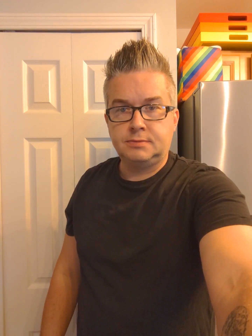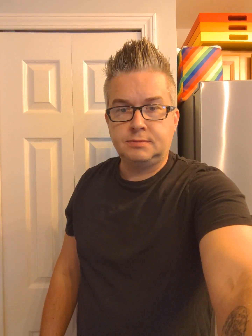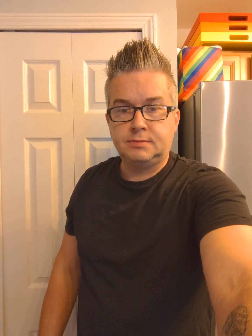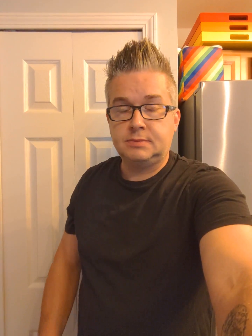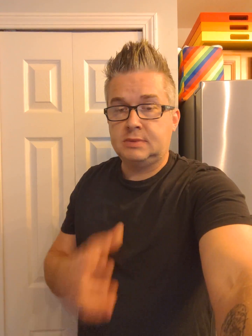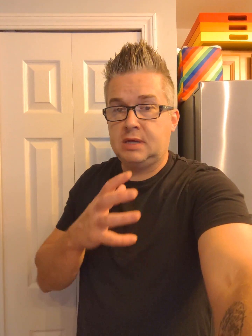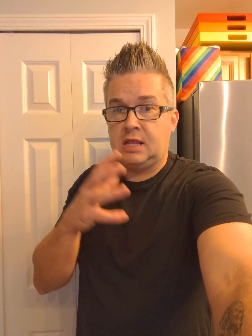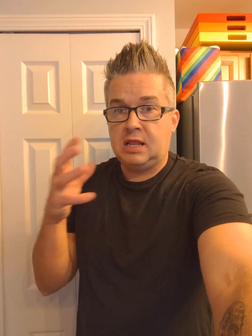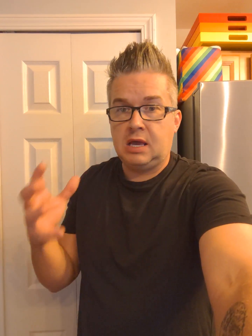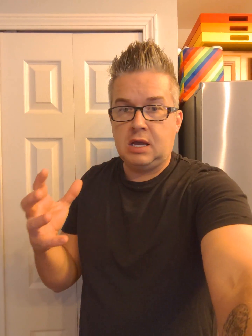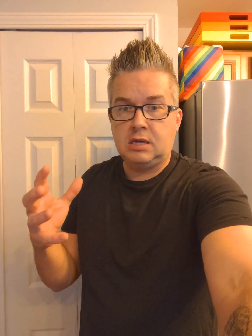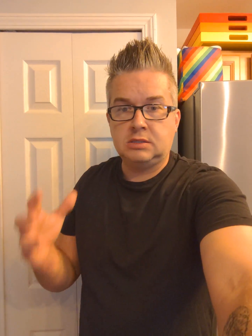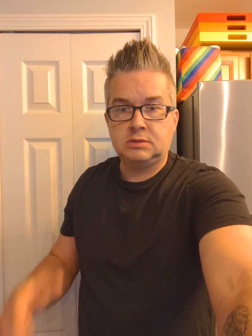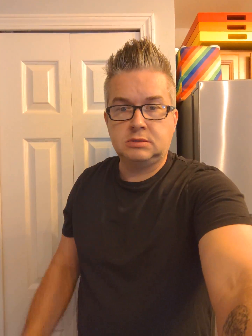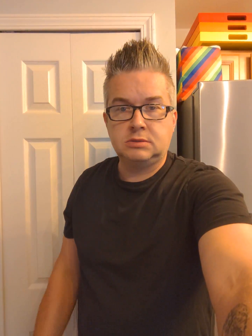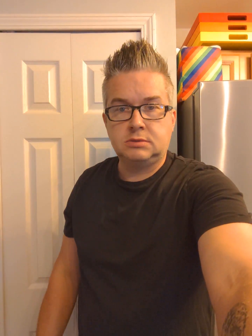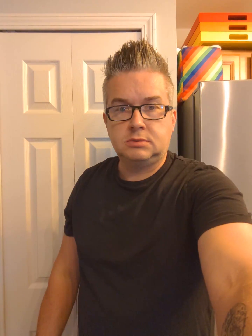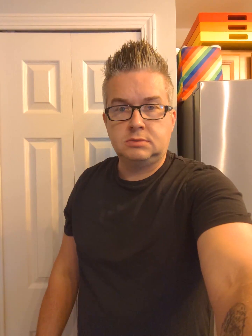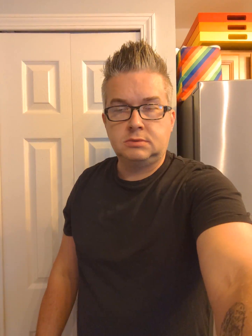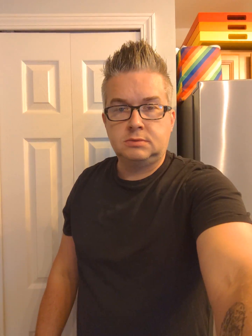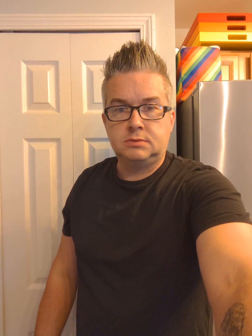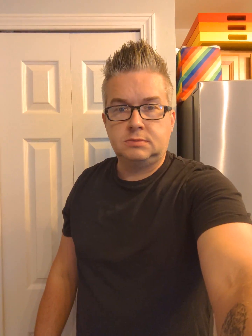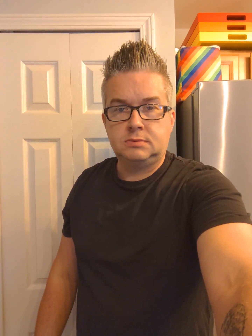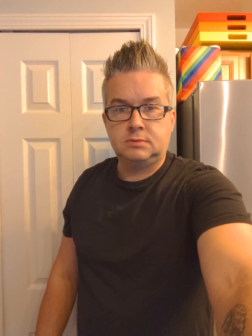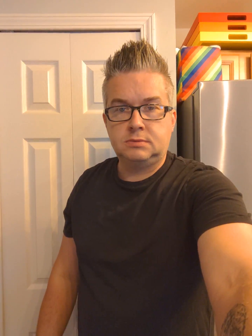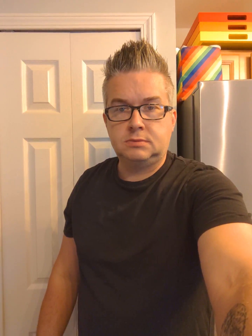a lot